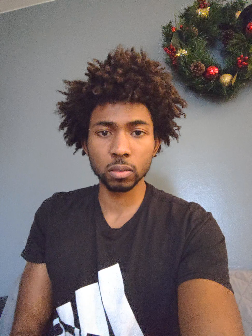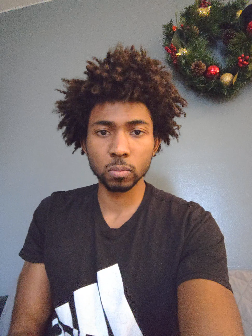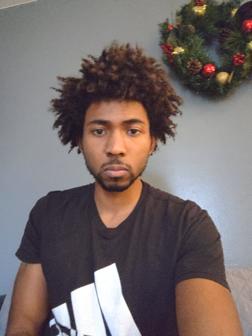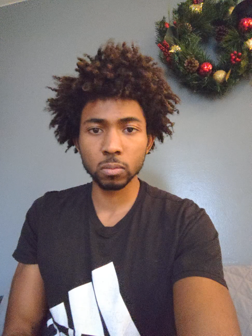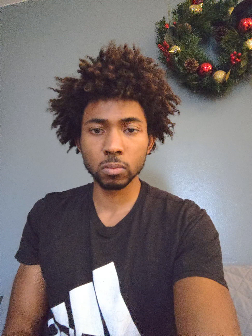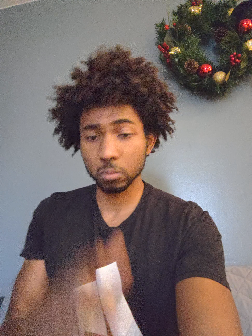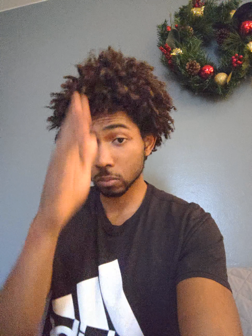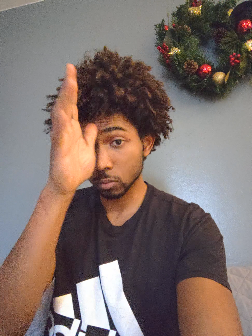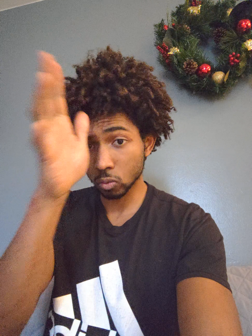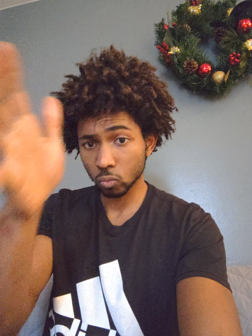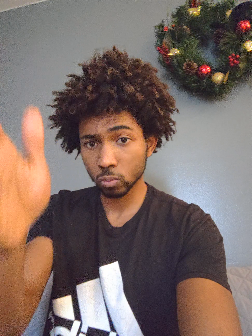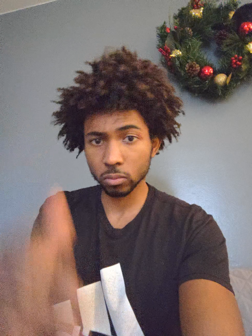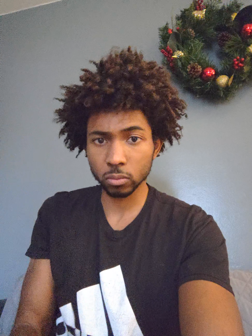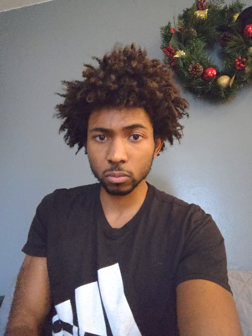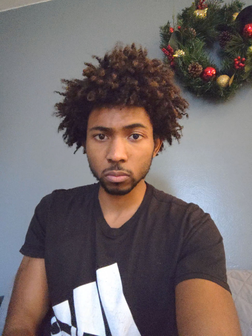grandpa